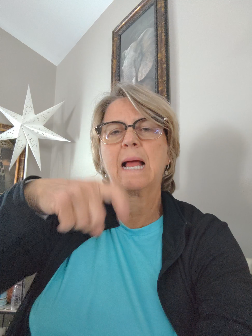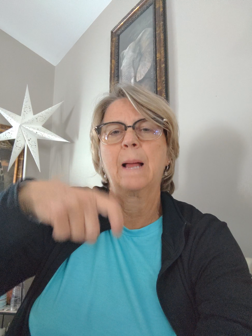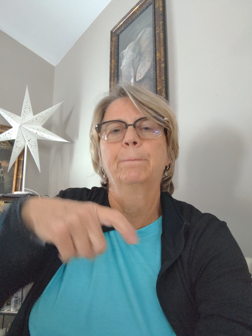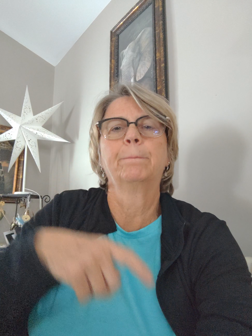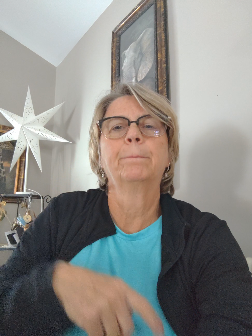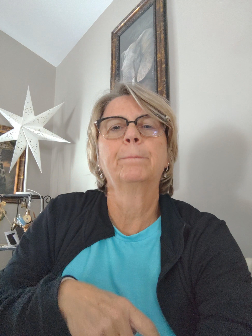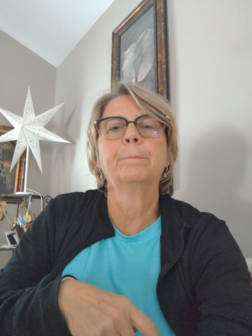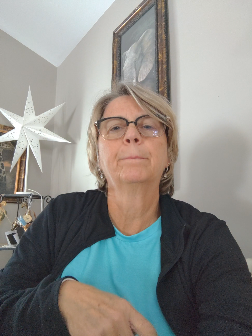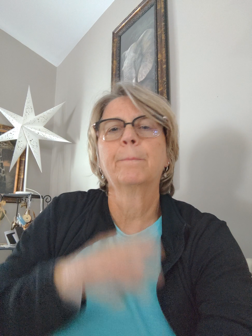time